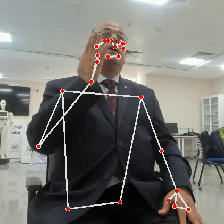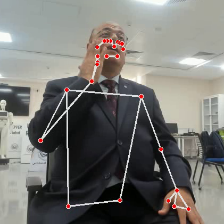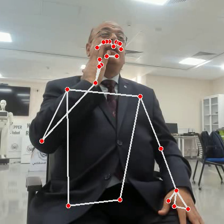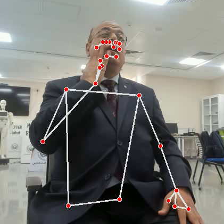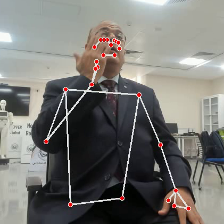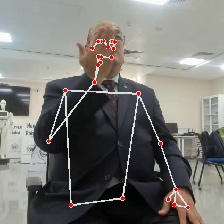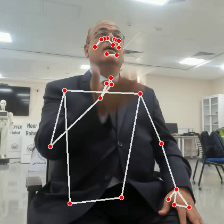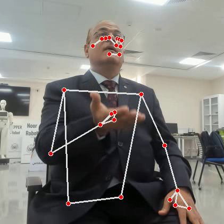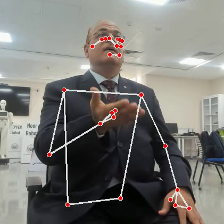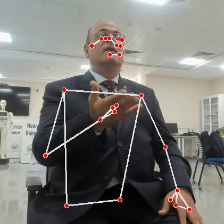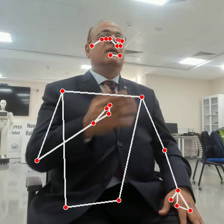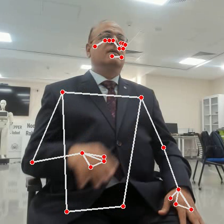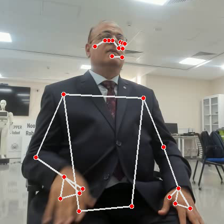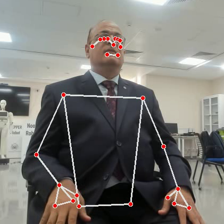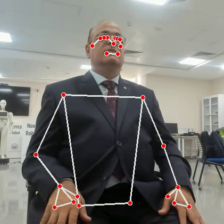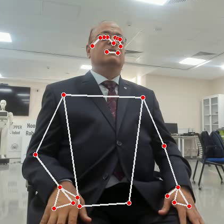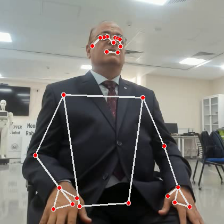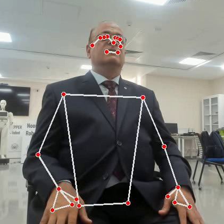yallhwy